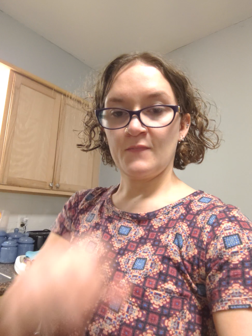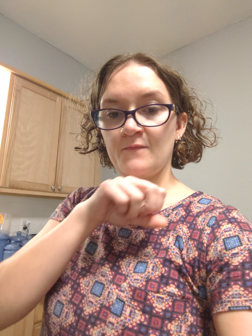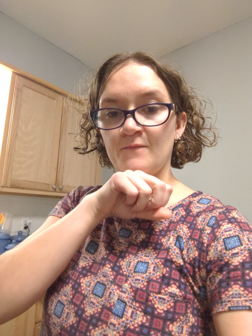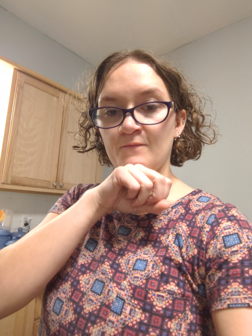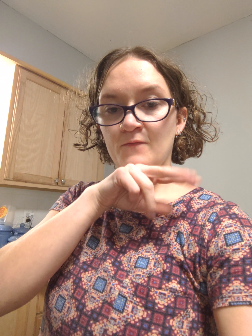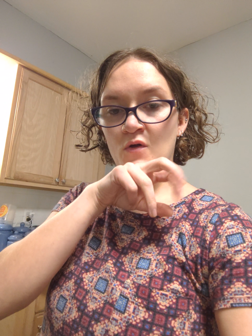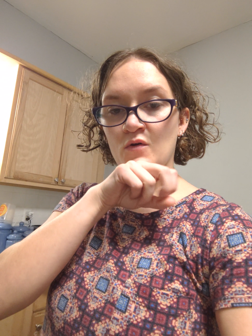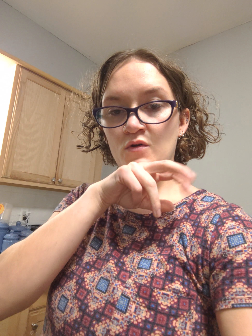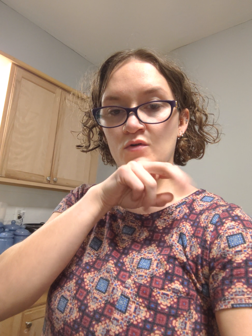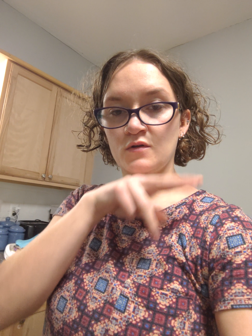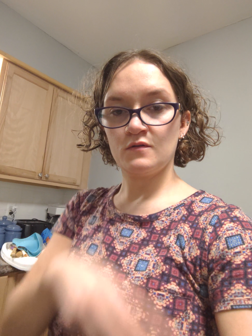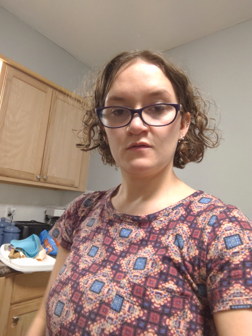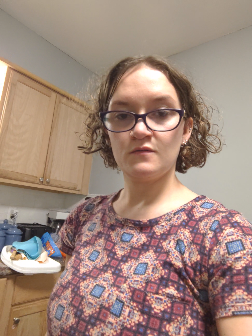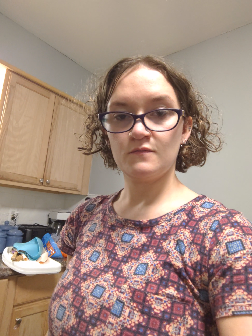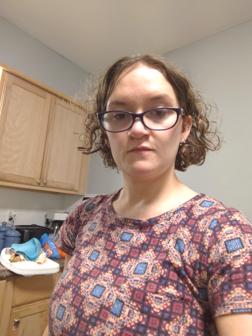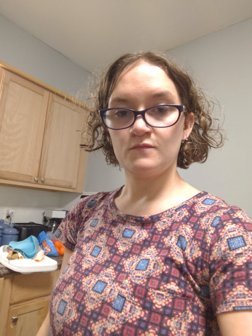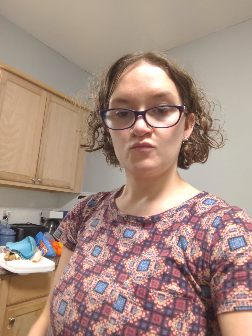frog